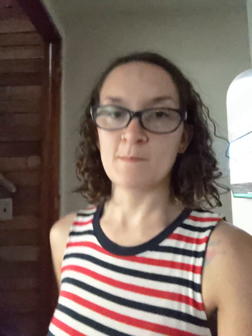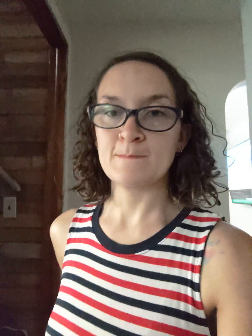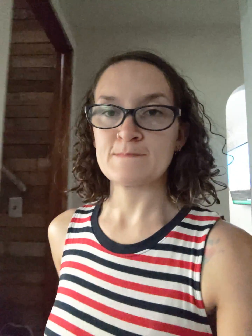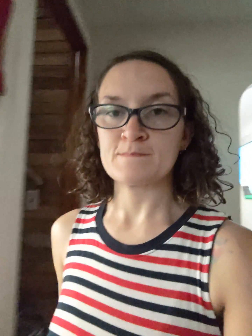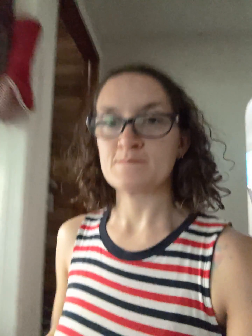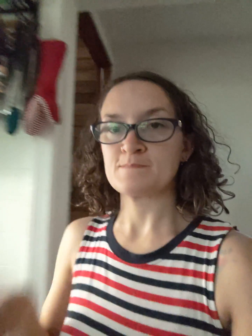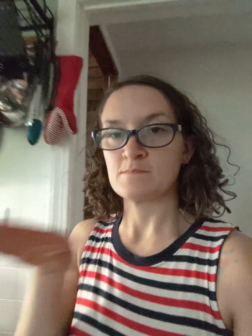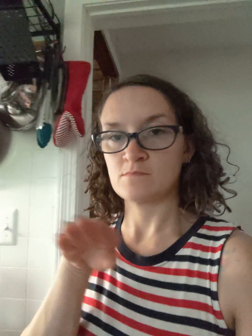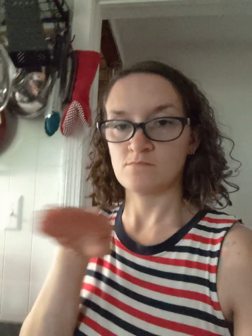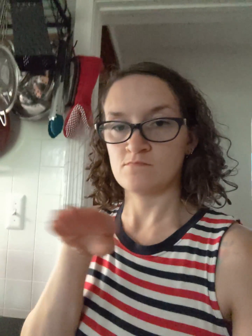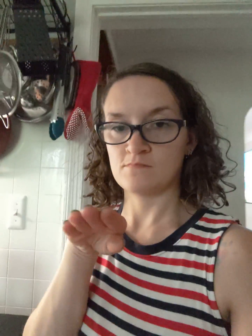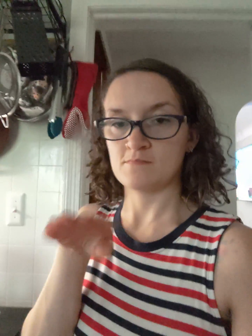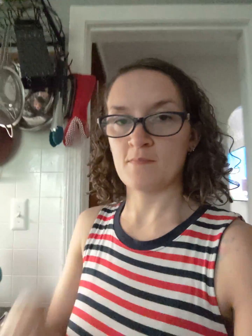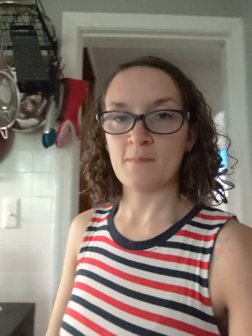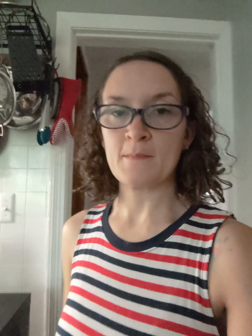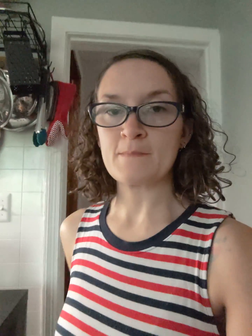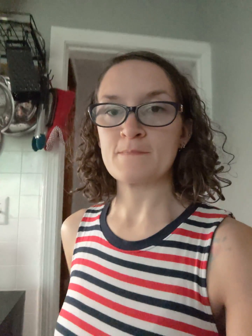boots